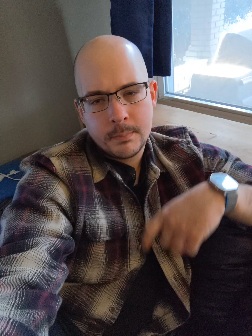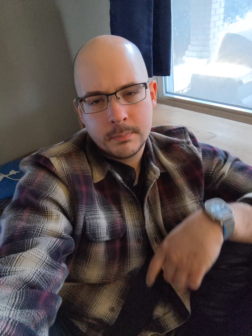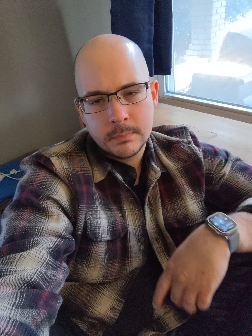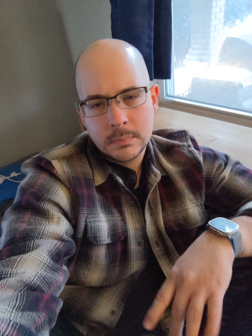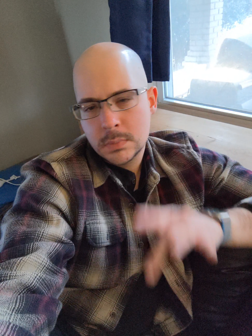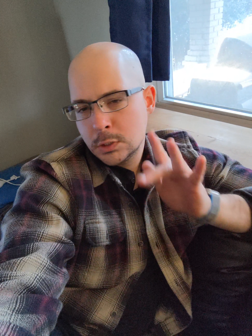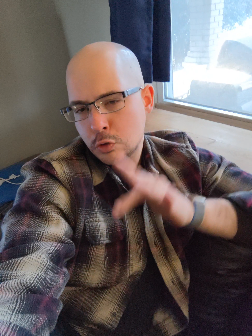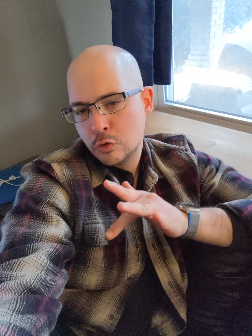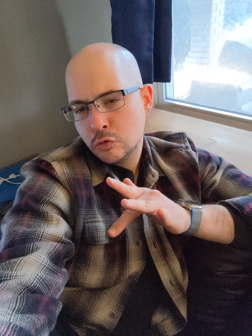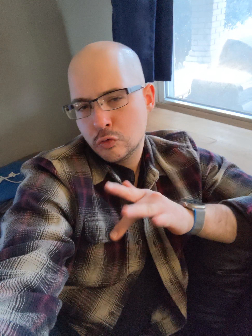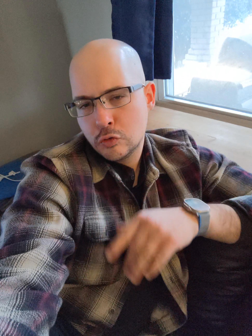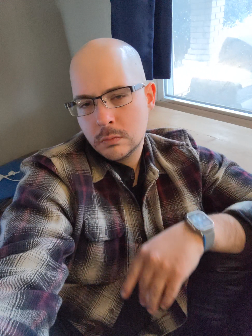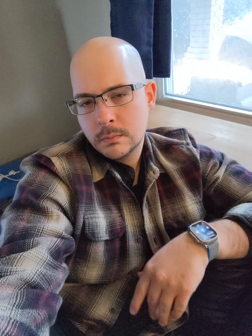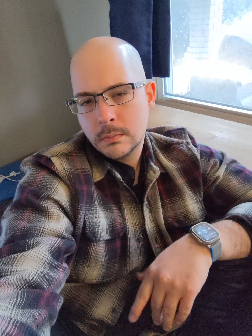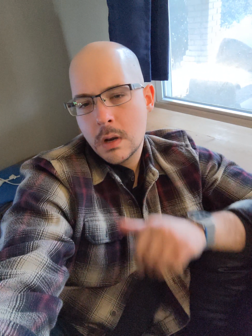touch